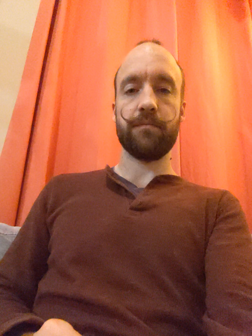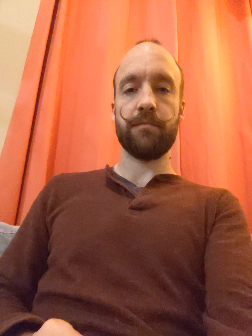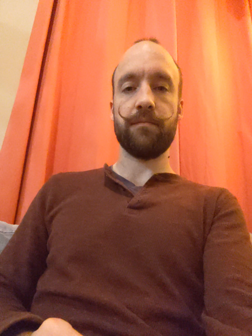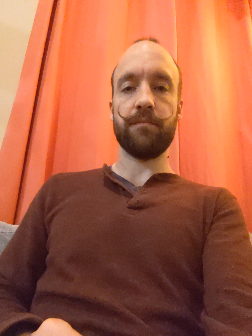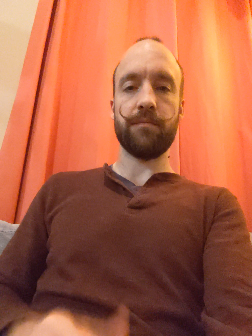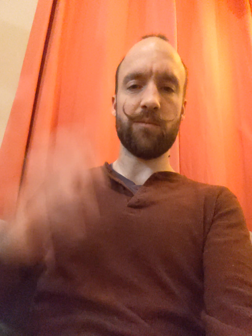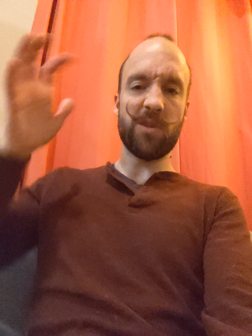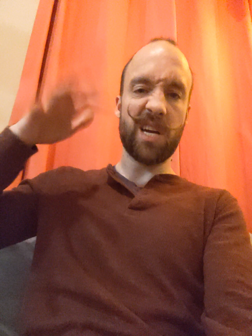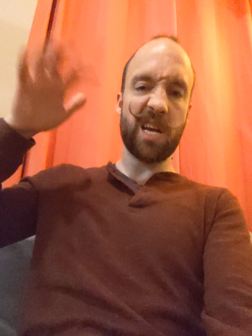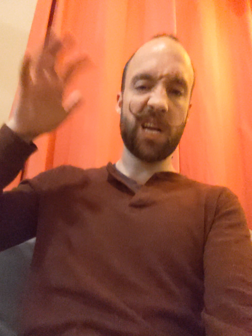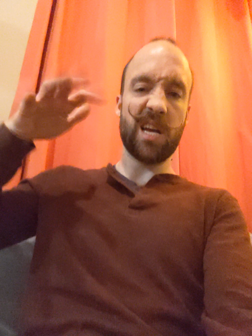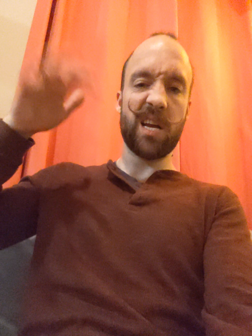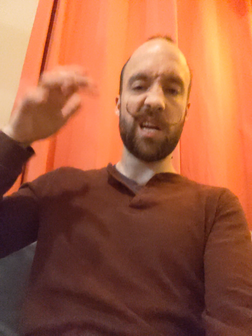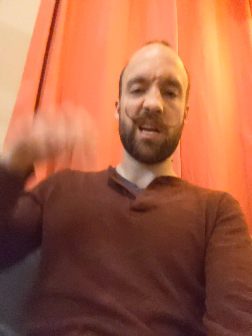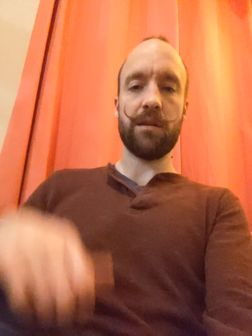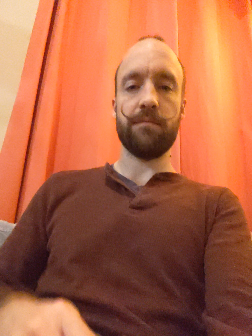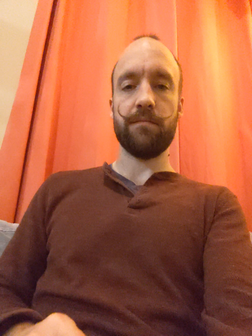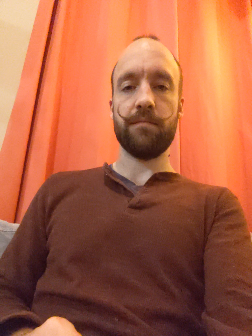rain